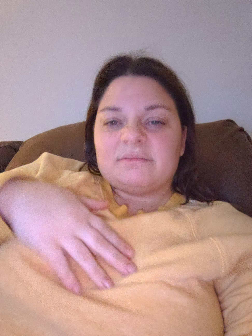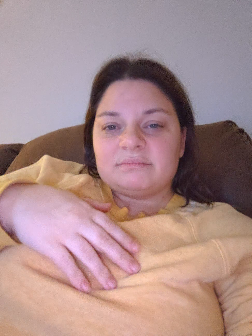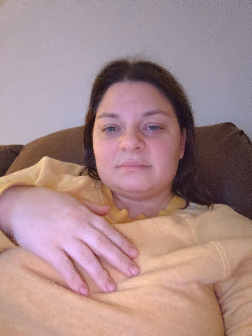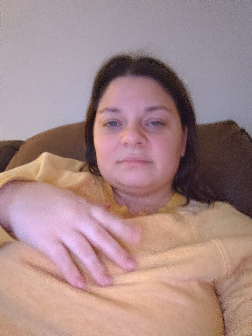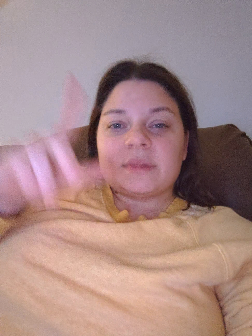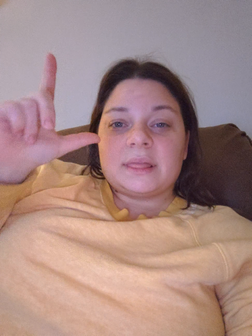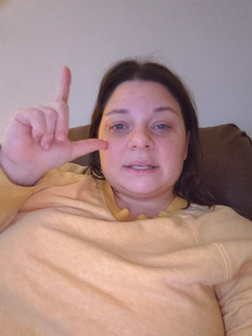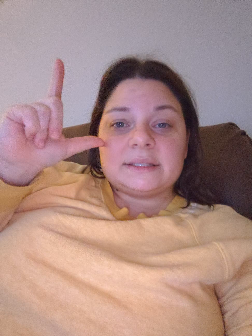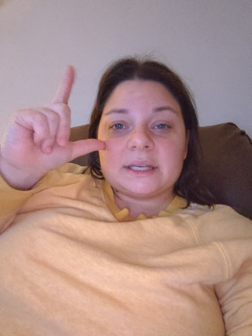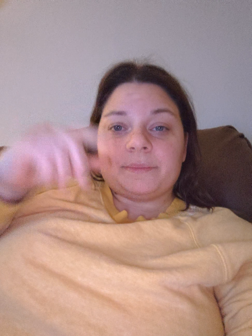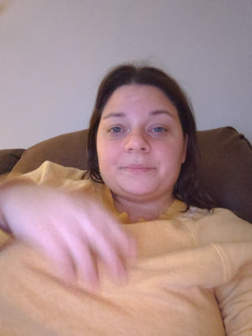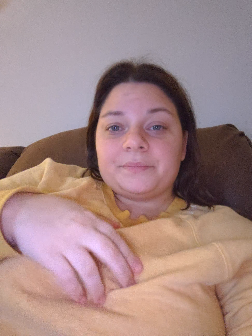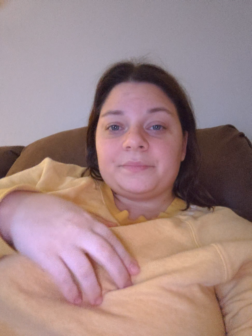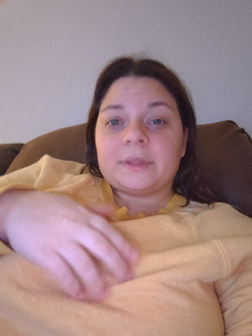listen